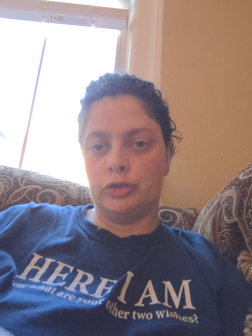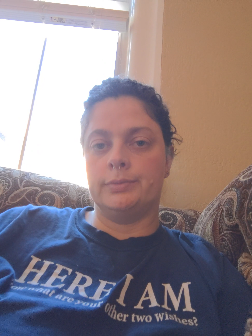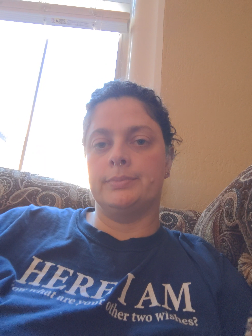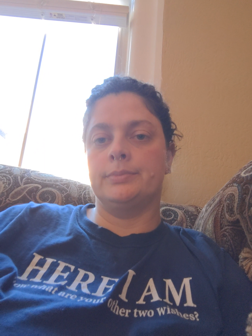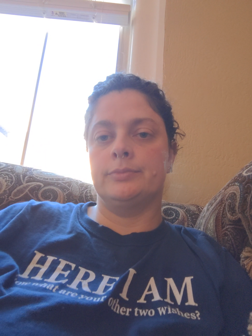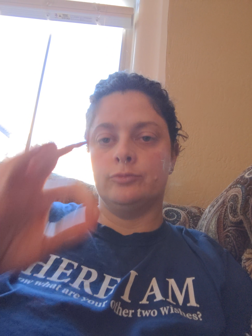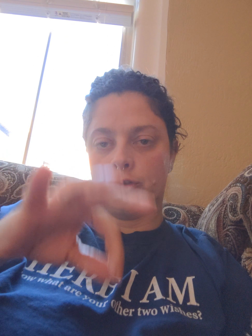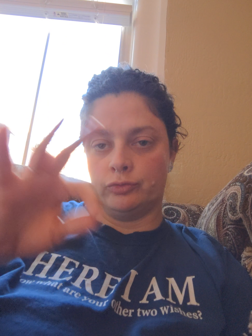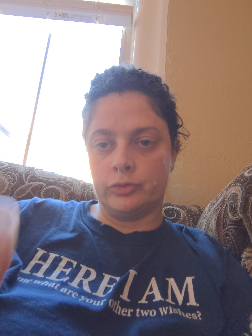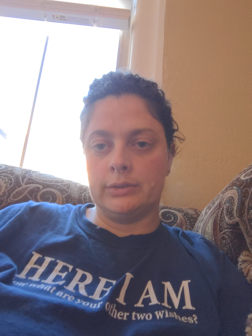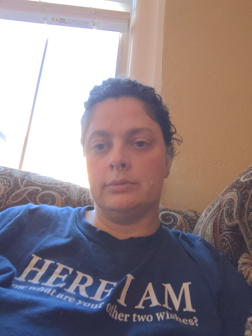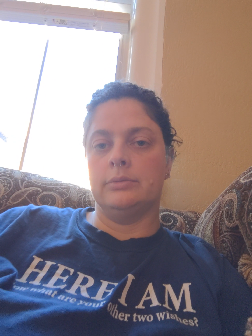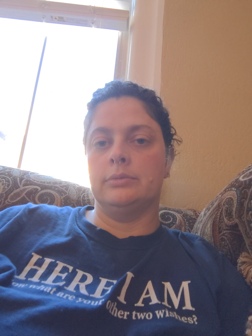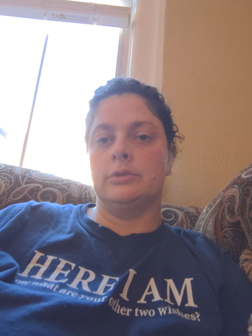french fries